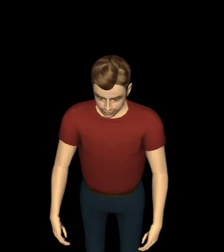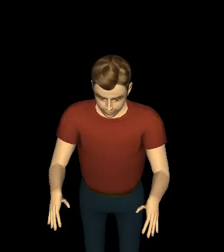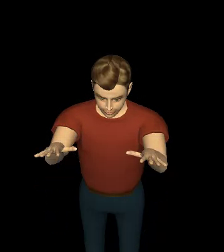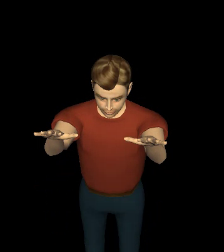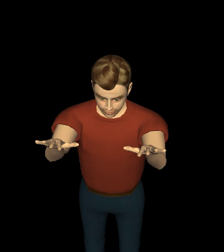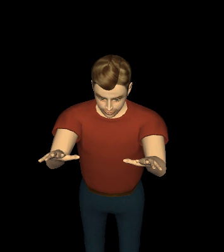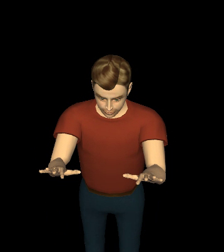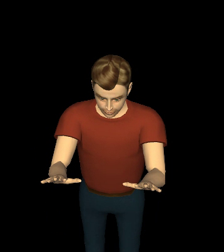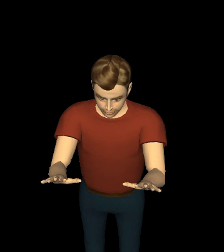ثلج